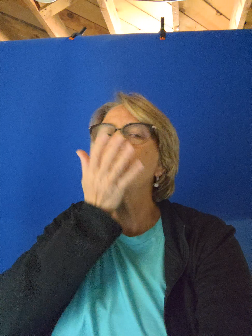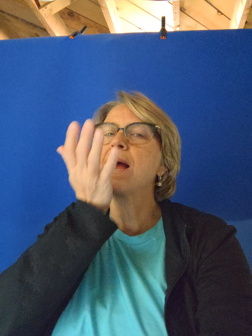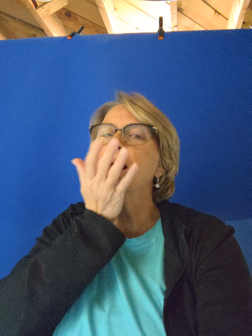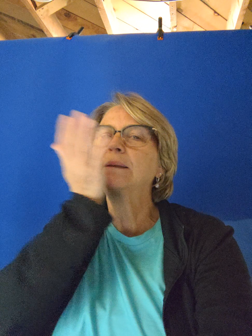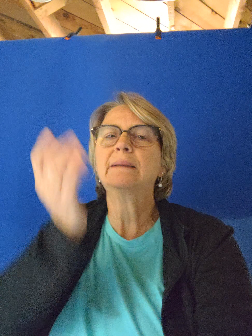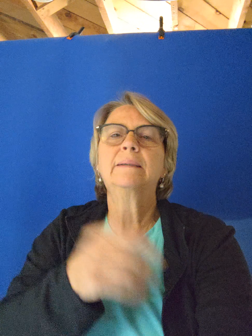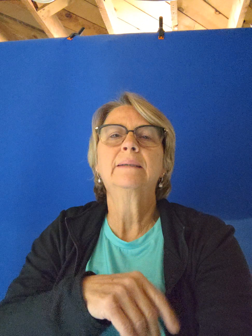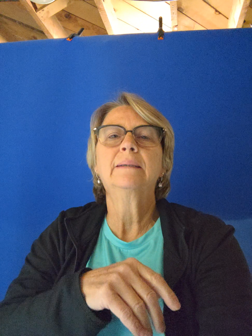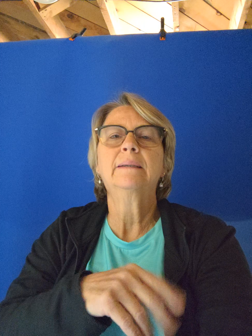grass